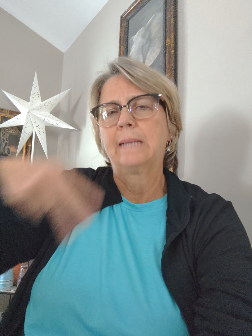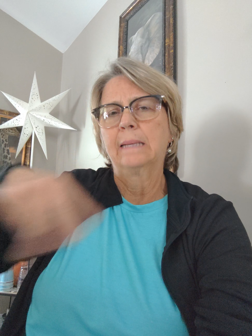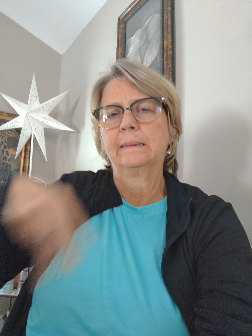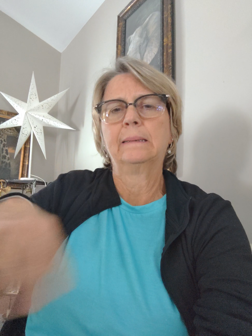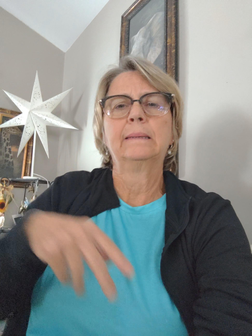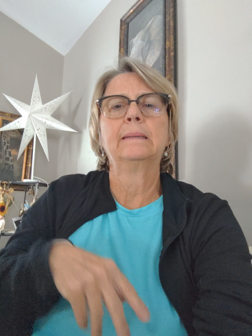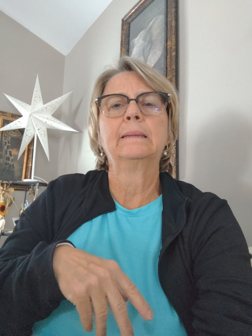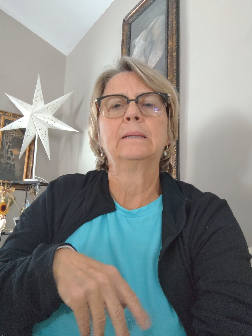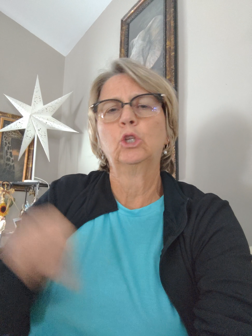dance